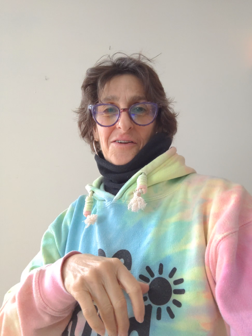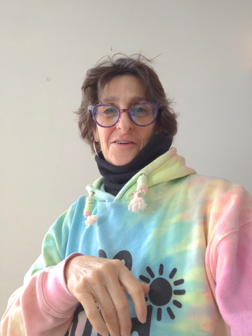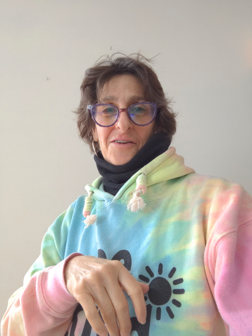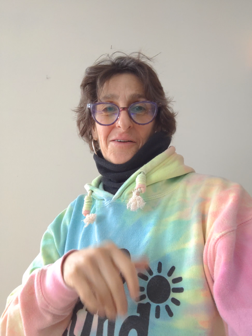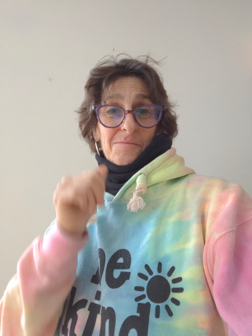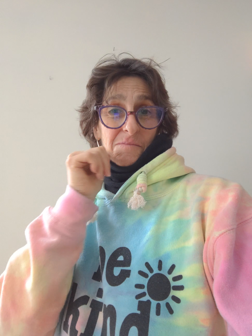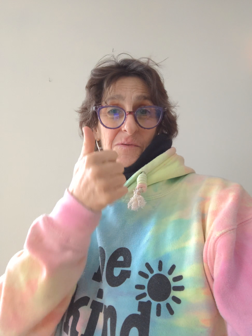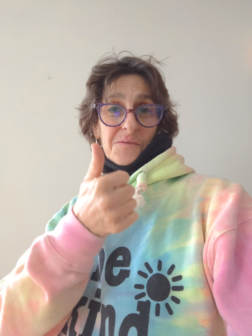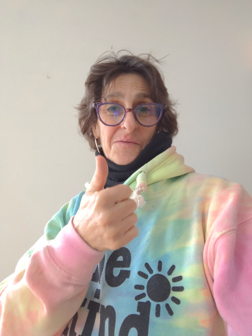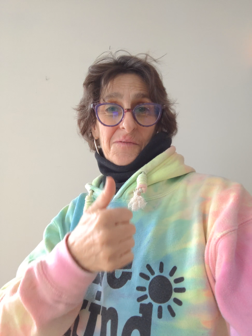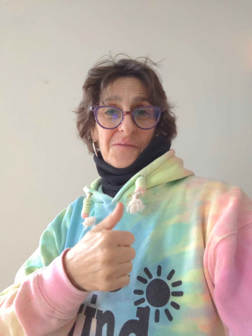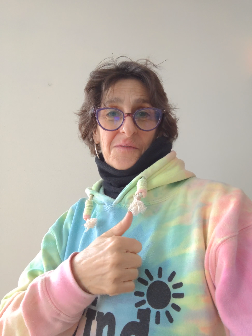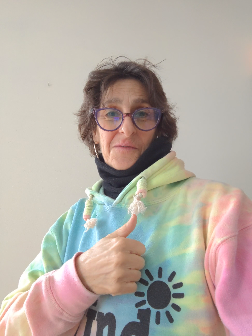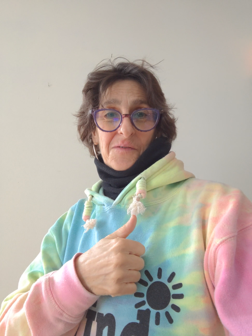tomorrow